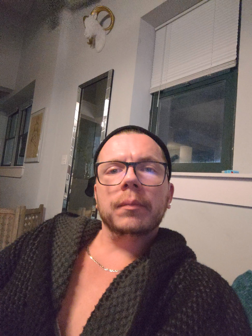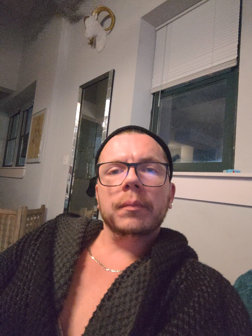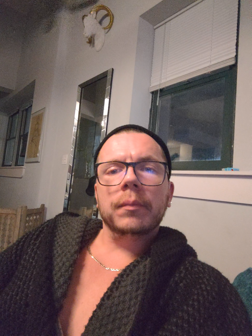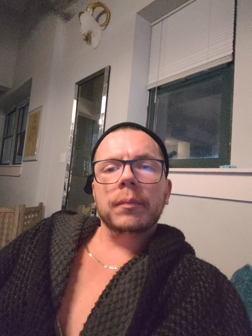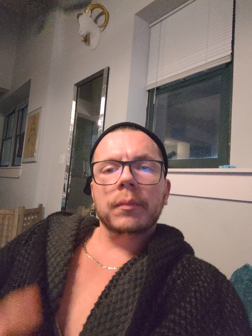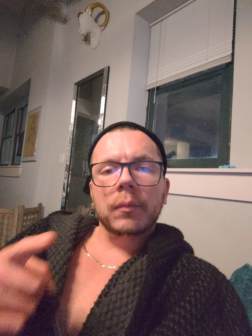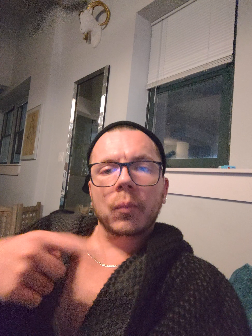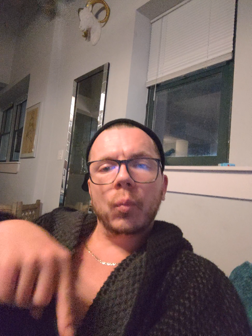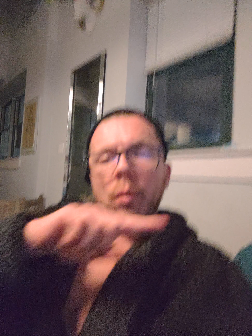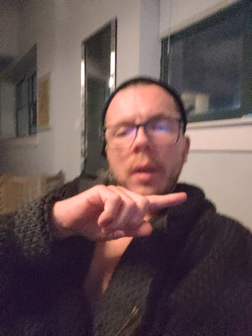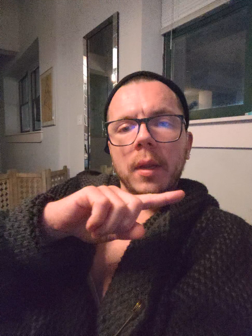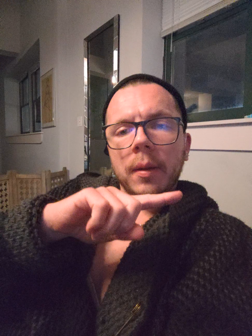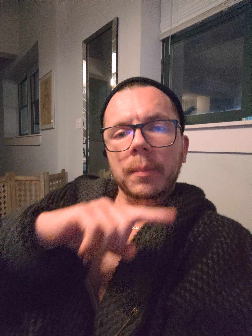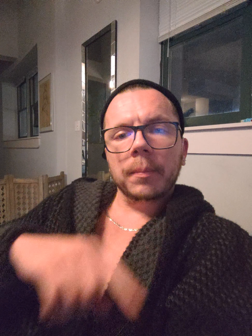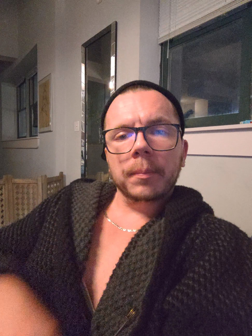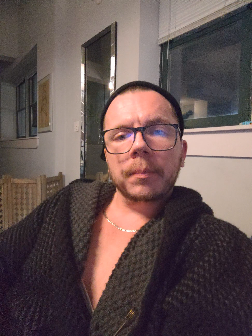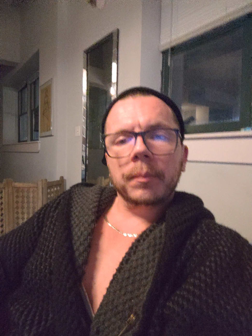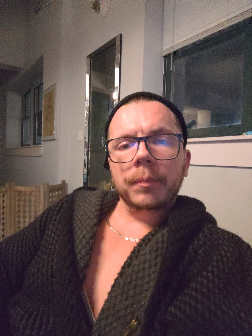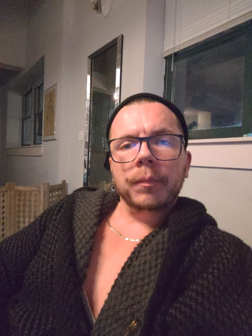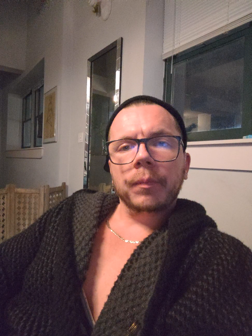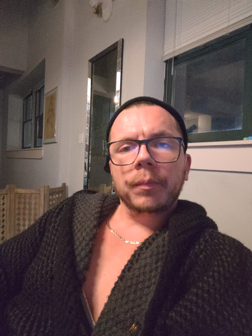we